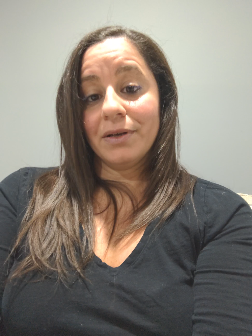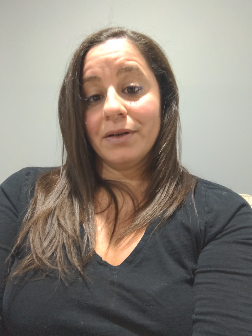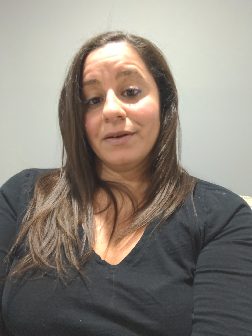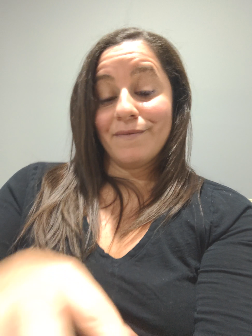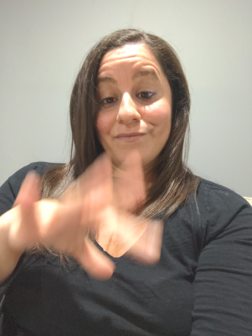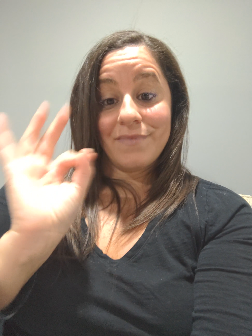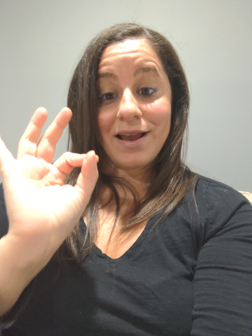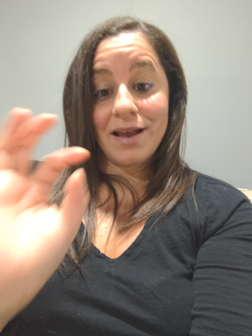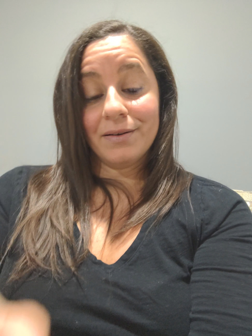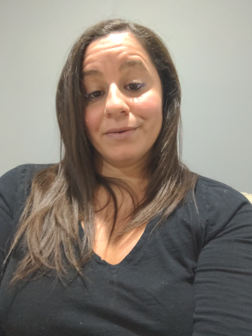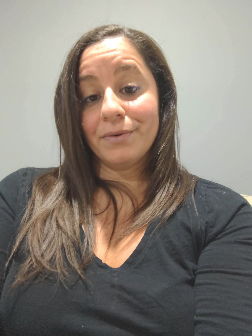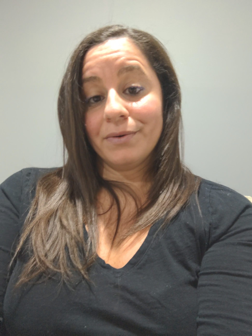find